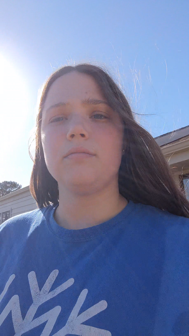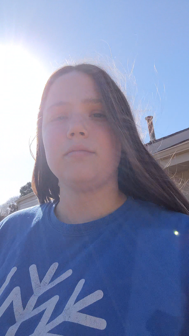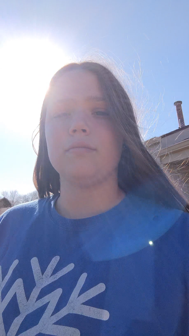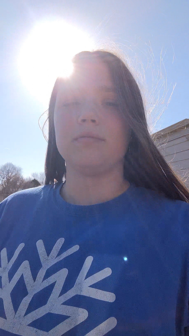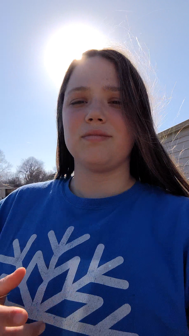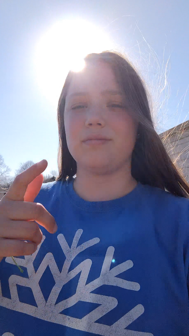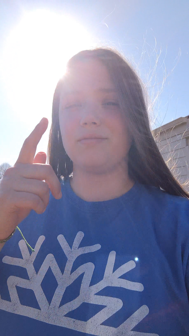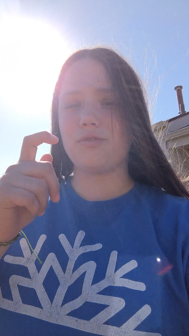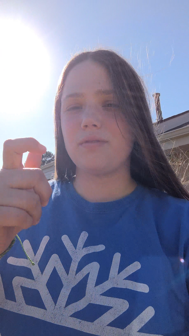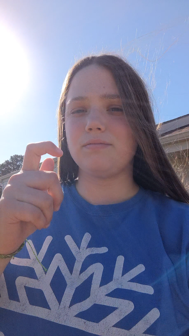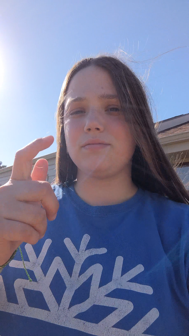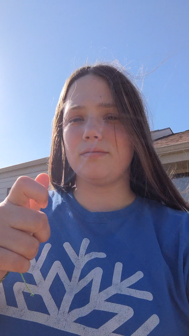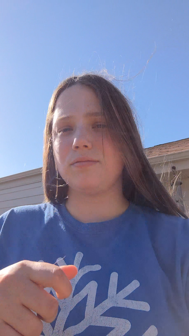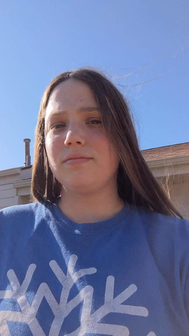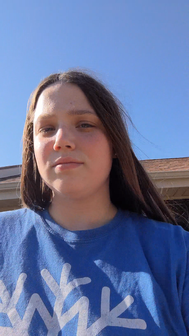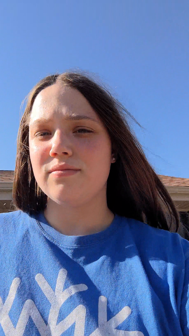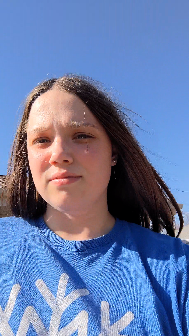run